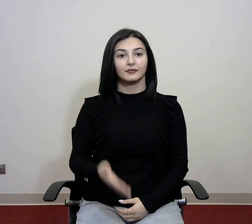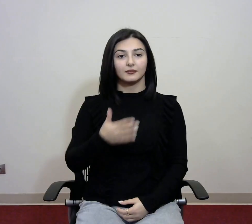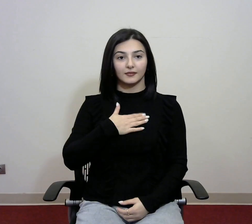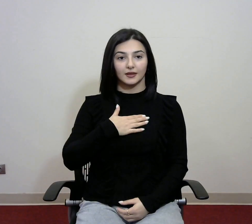mən